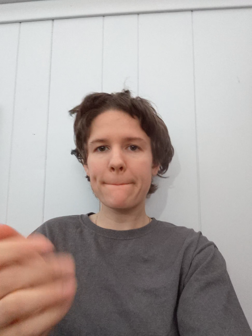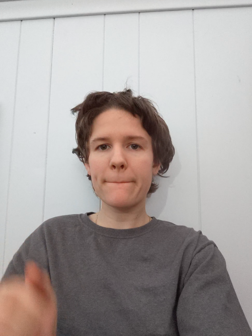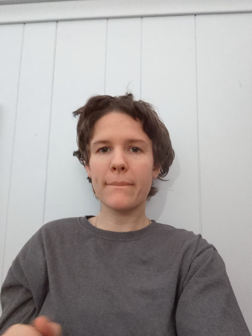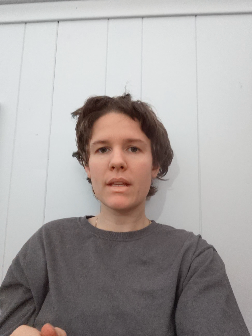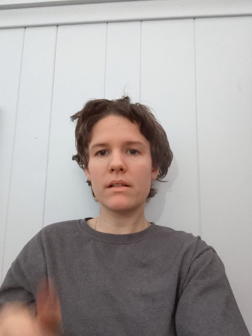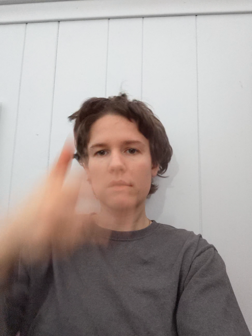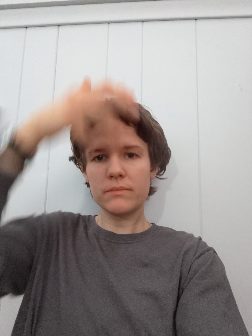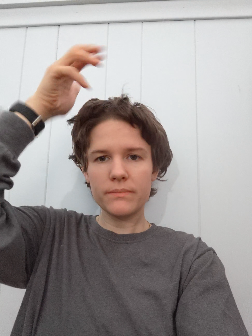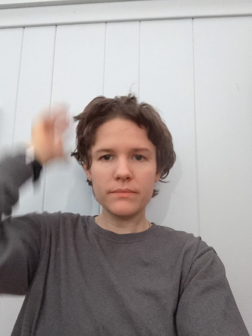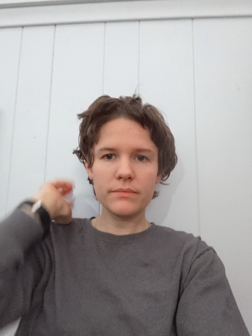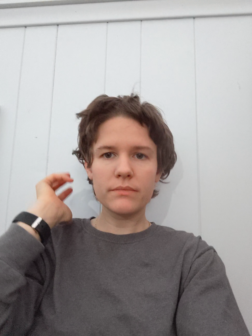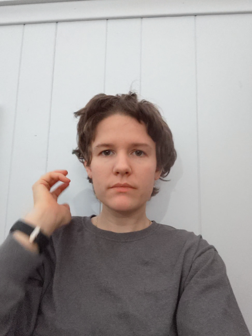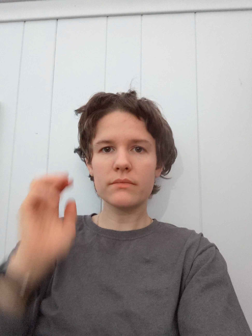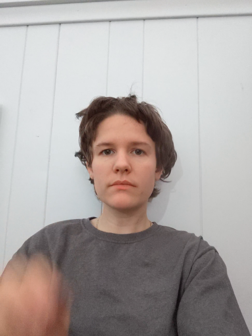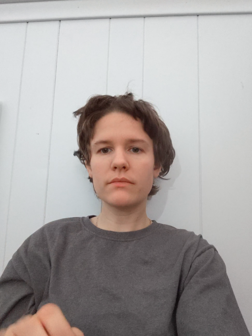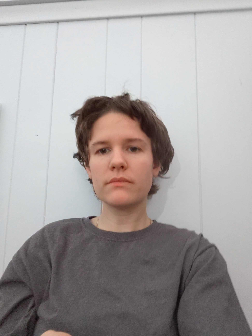lion